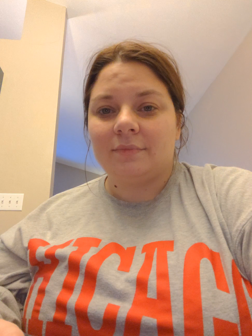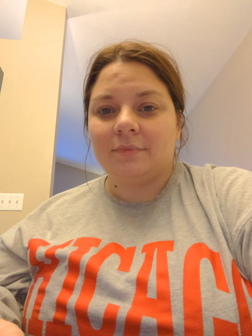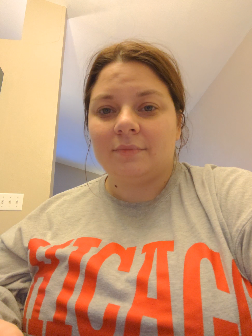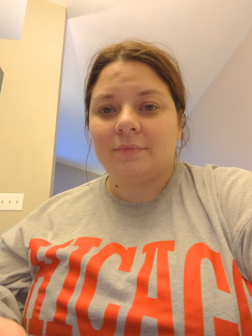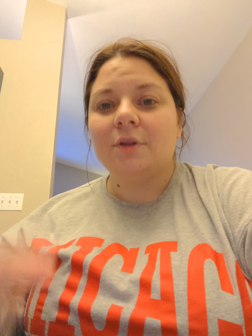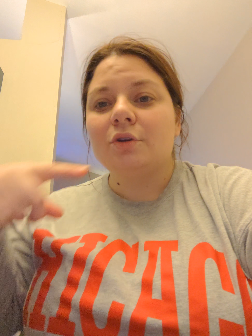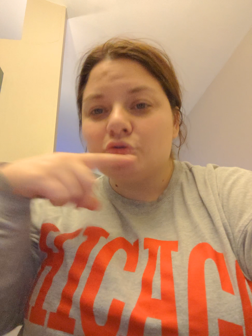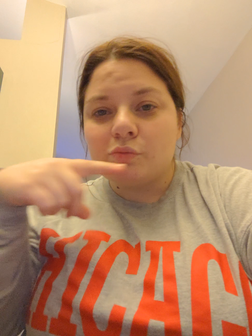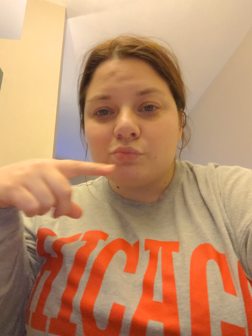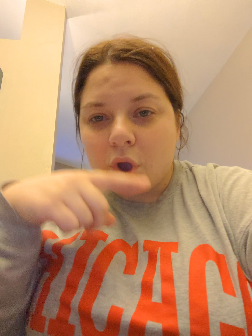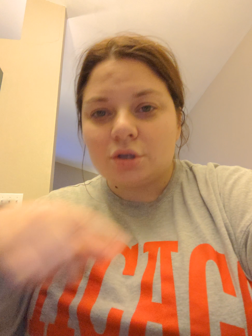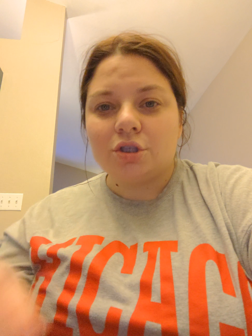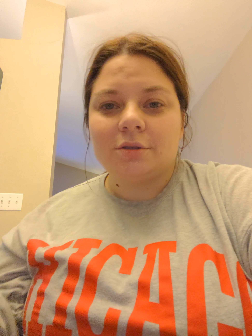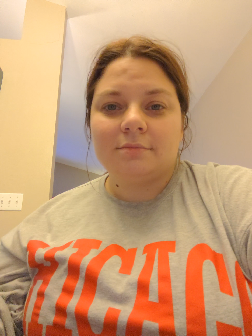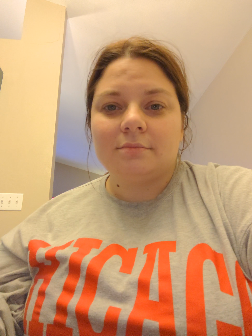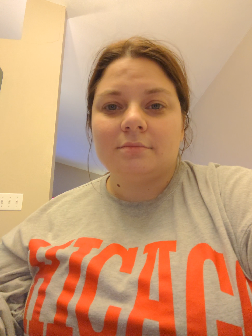toothbrush